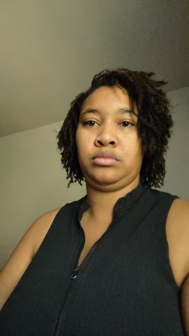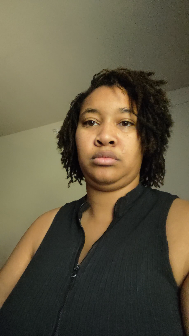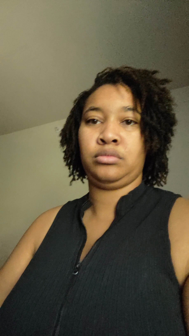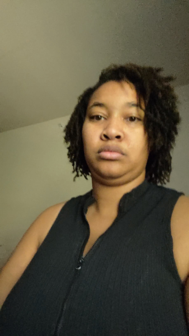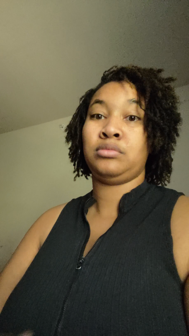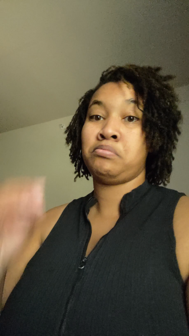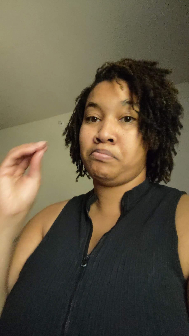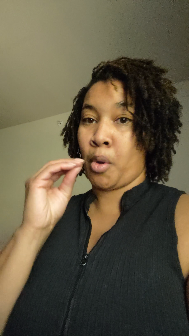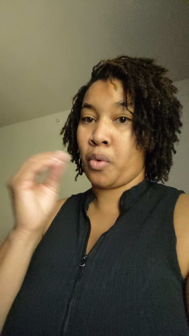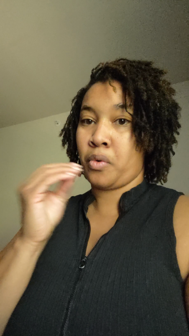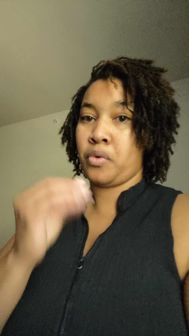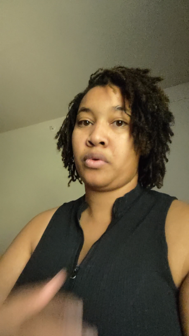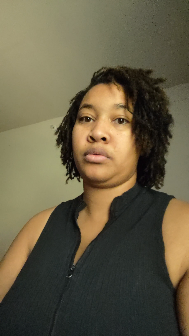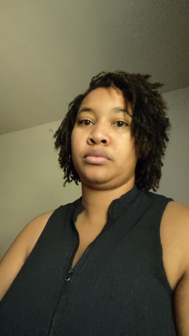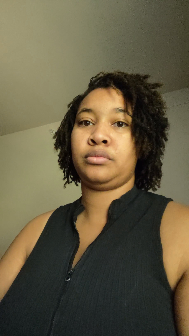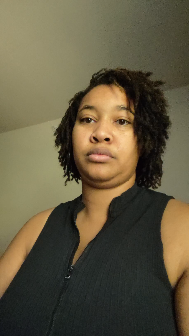more